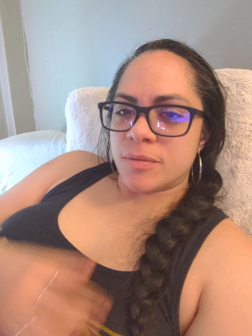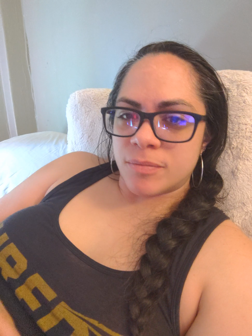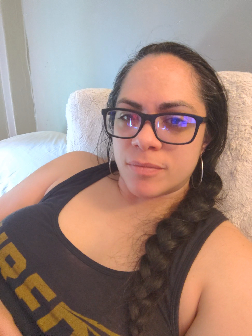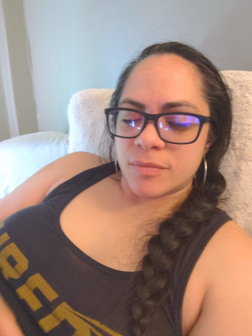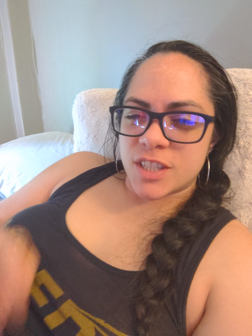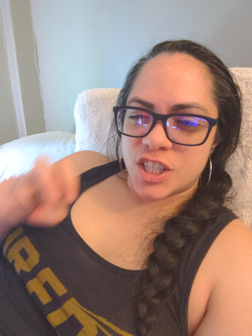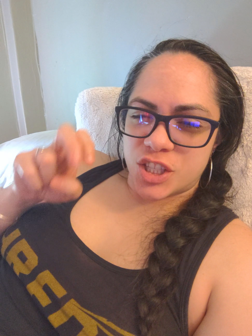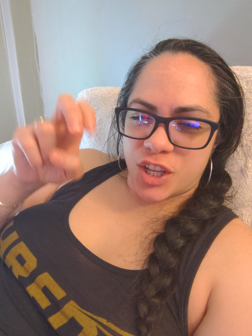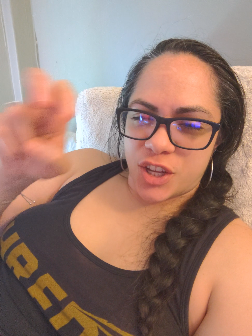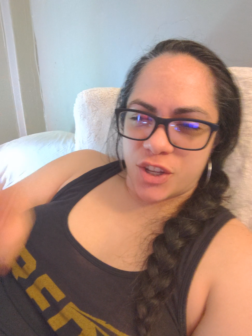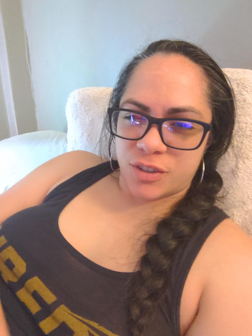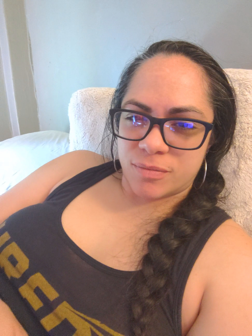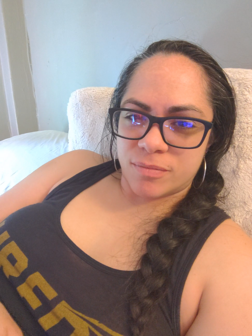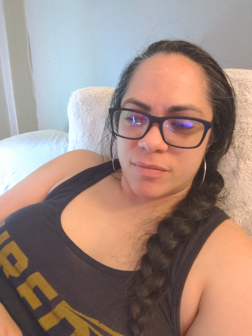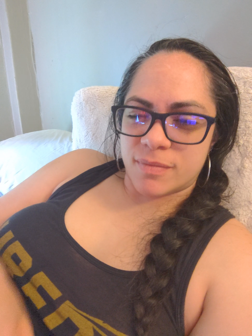stairs